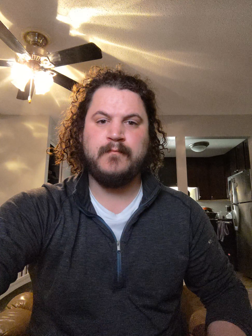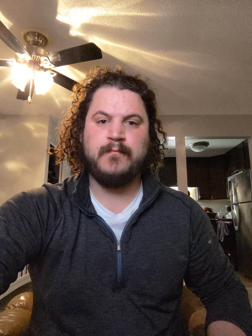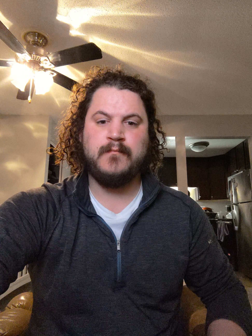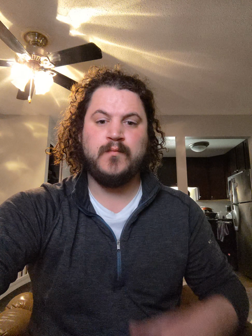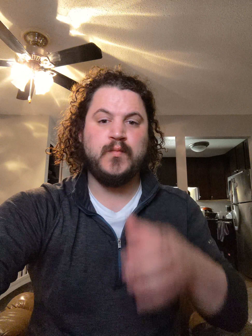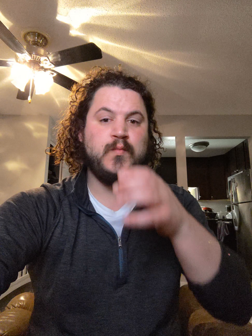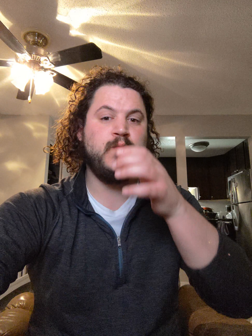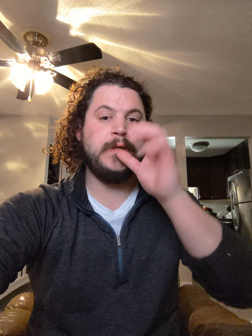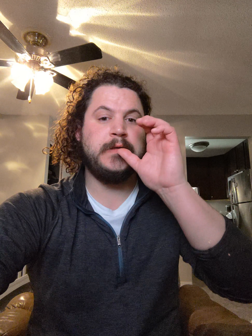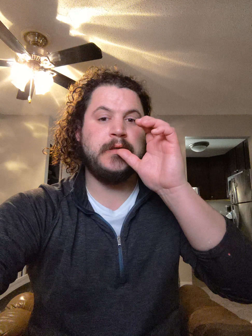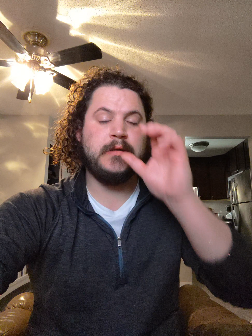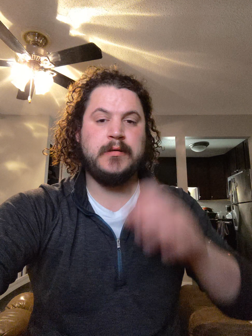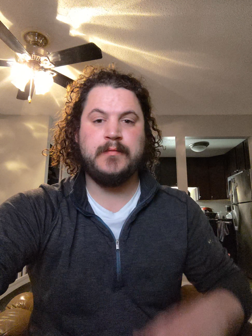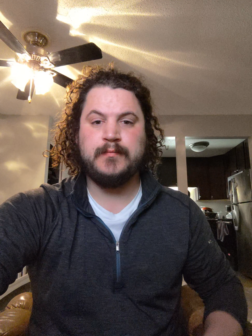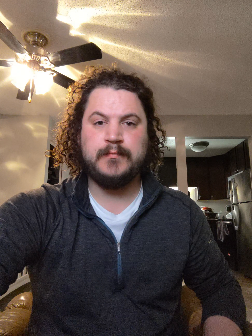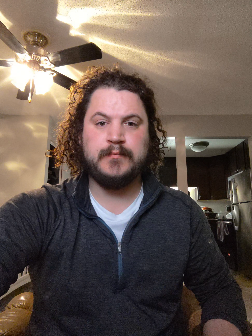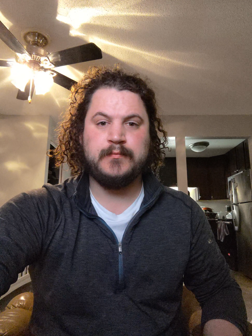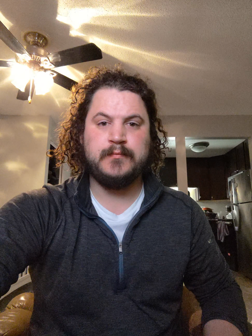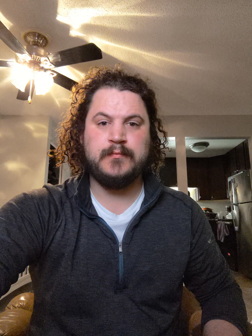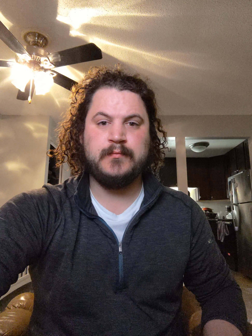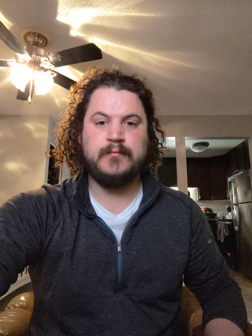drink